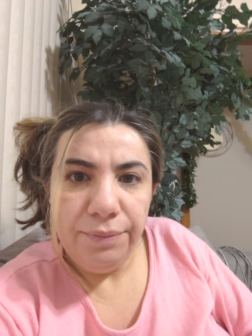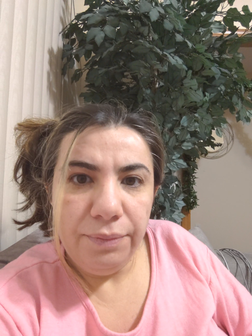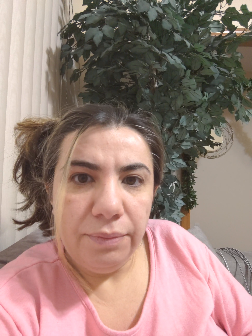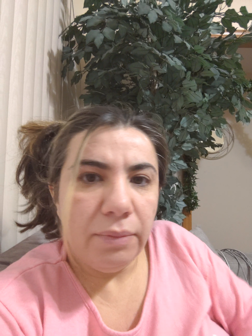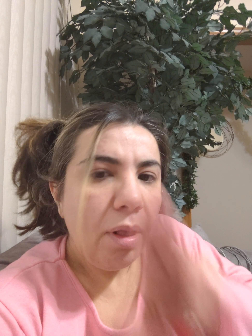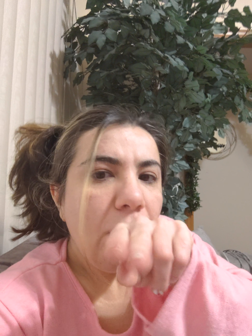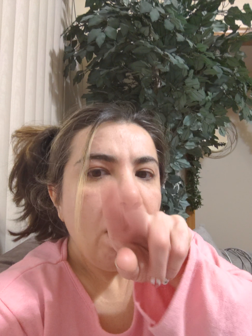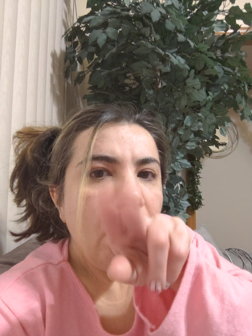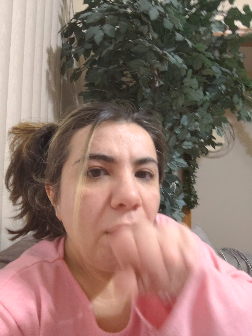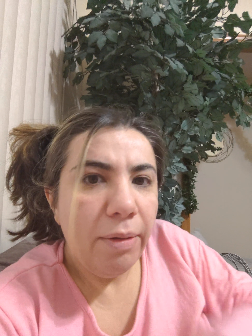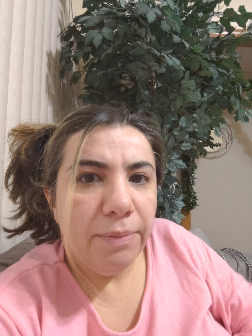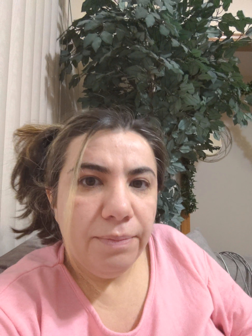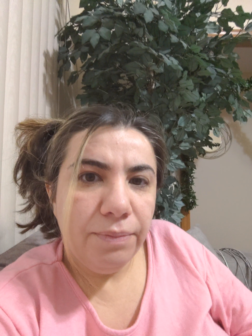tongue